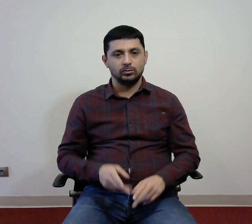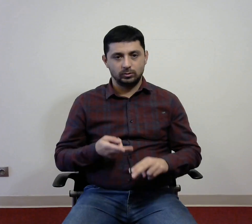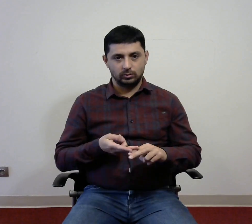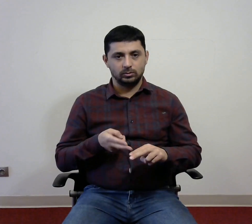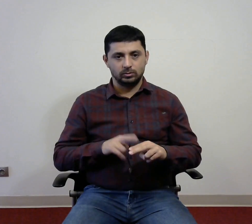bu